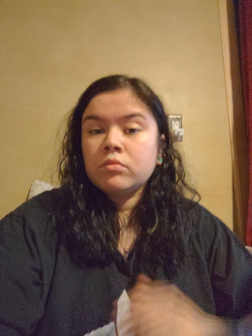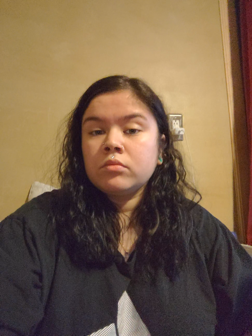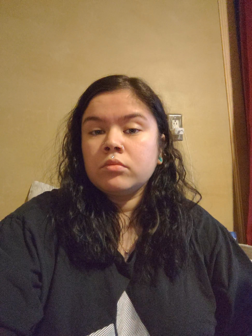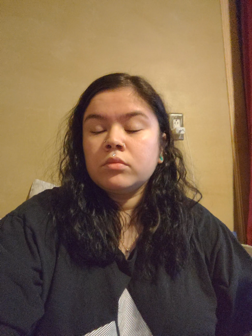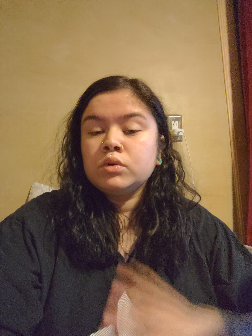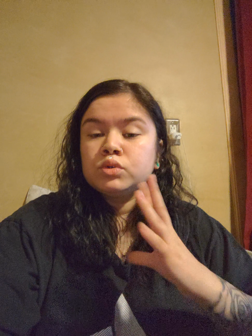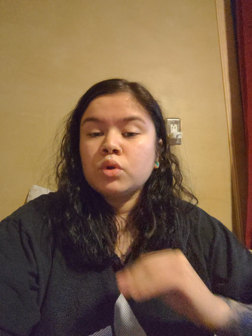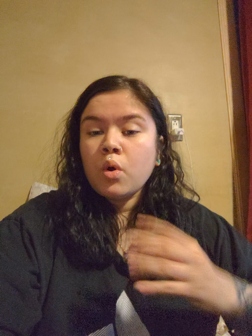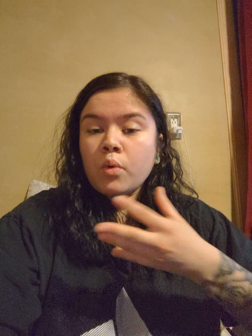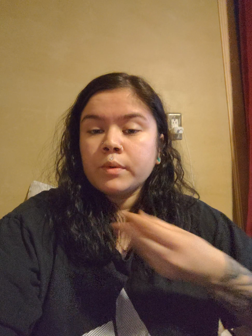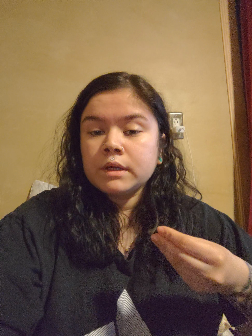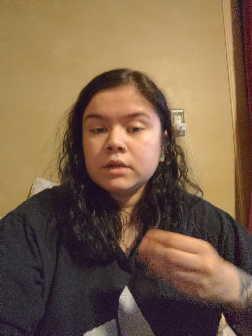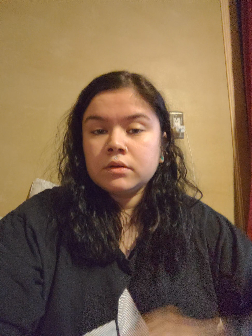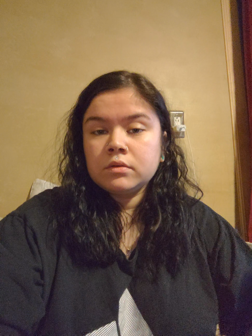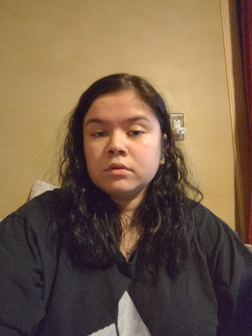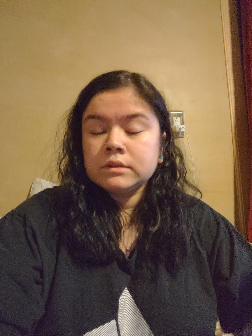story